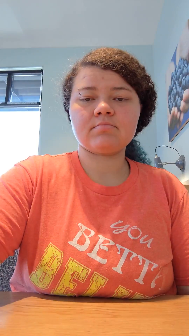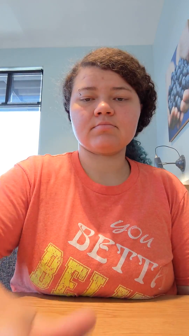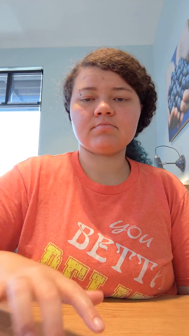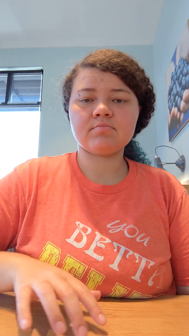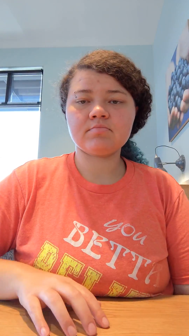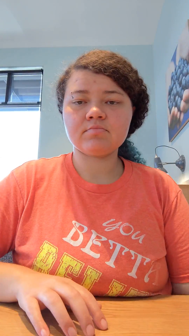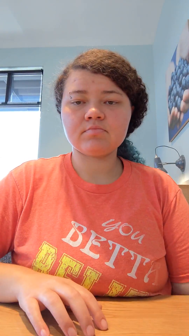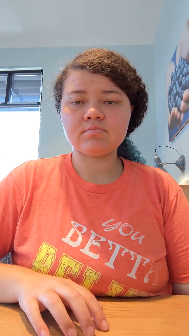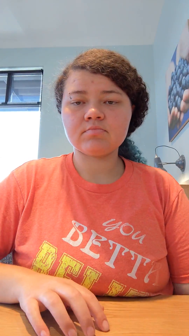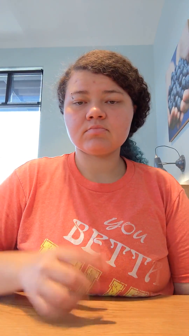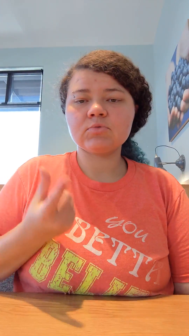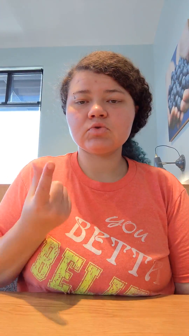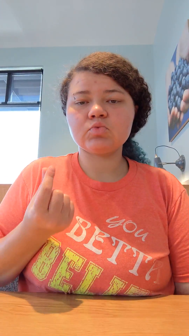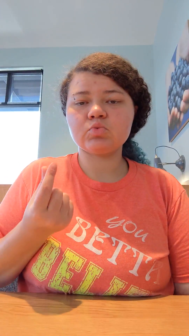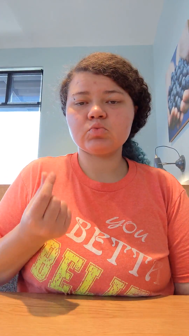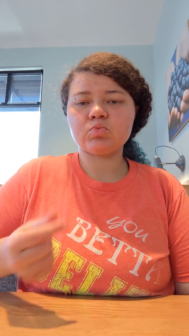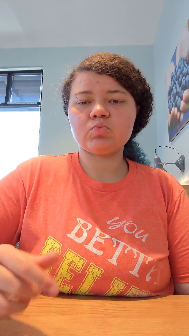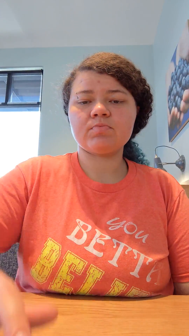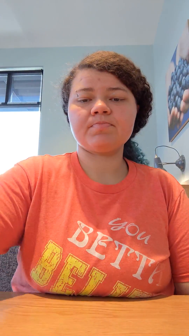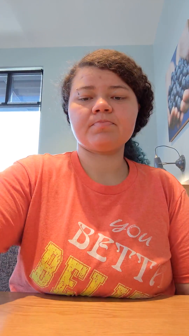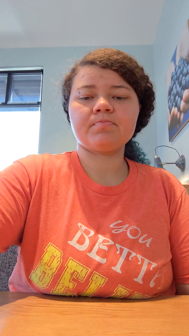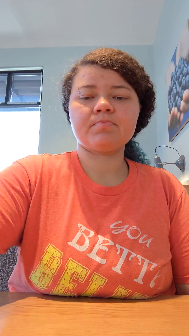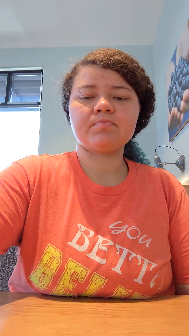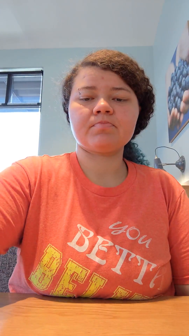do